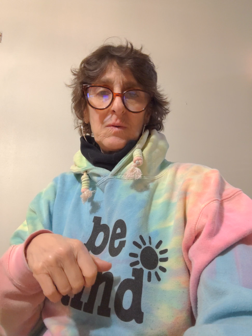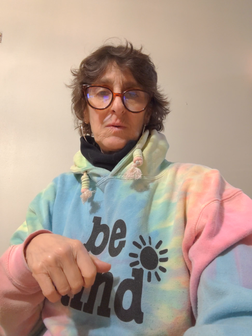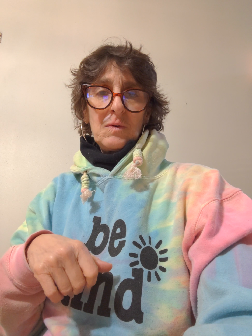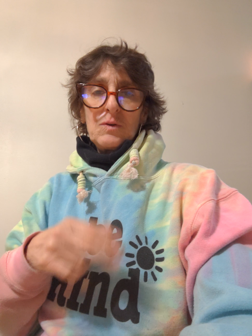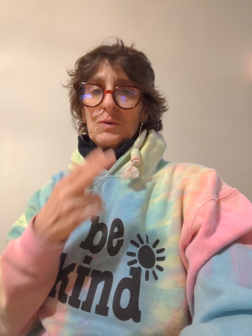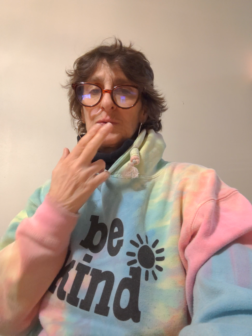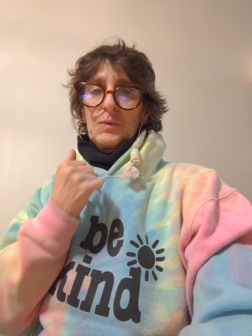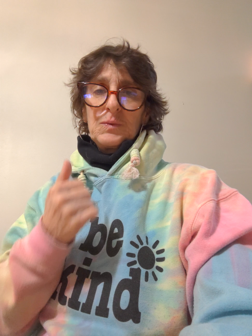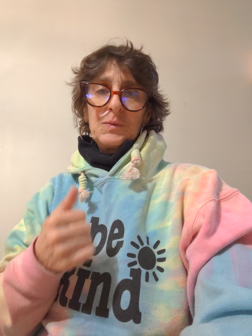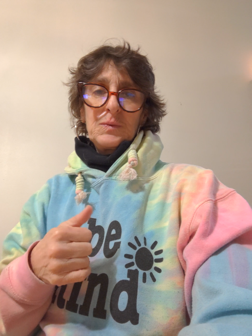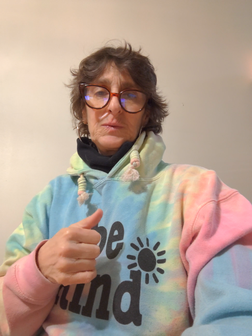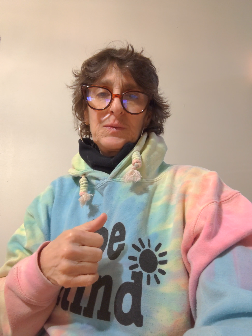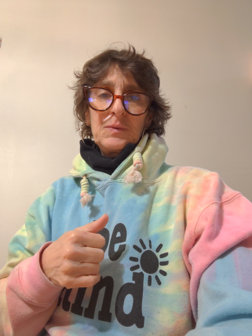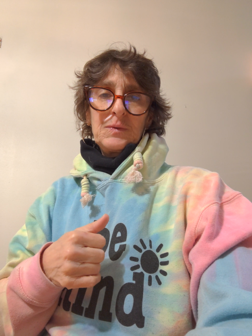cute